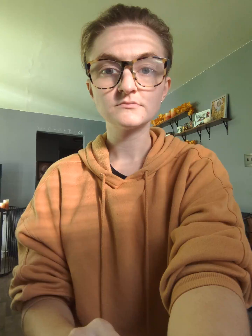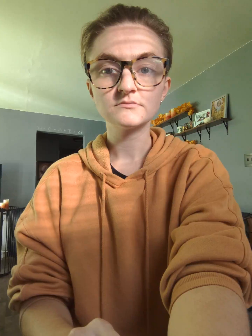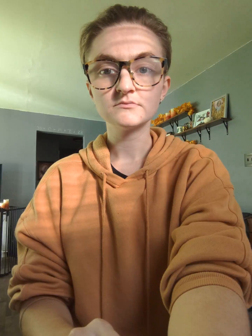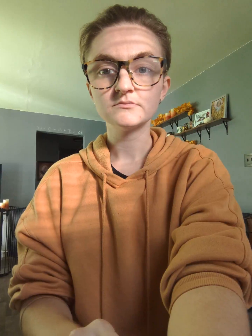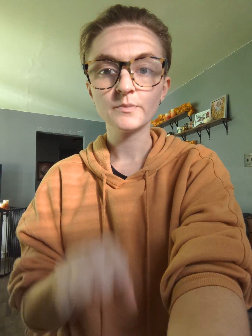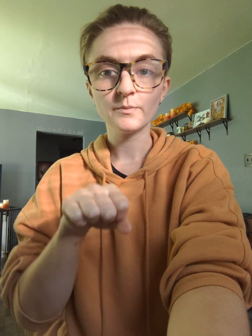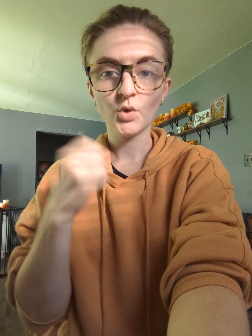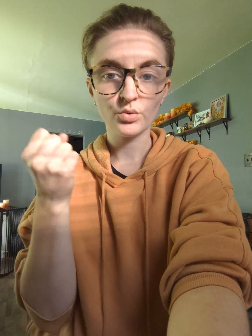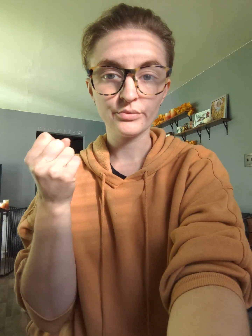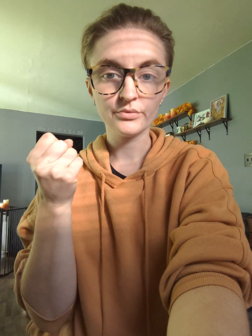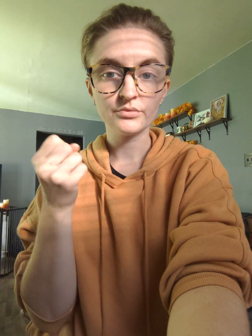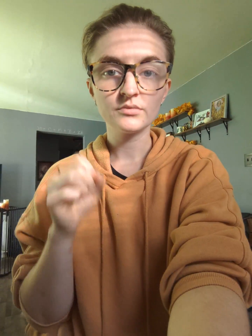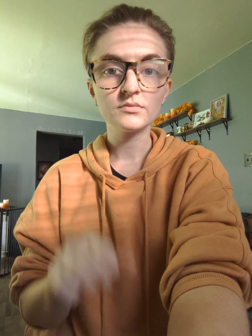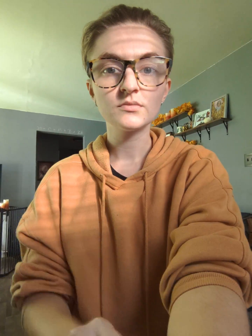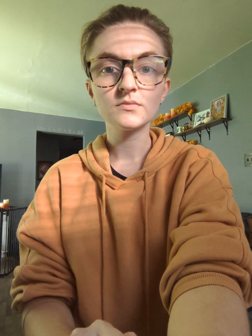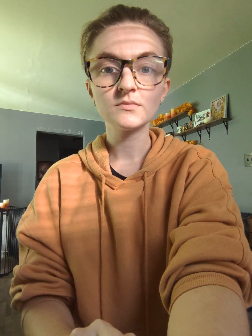break